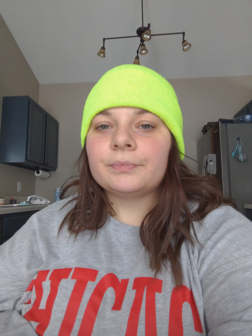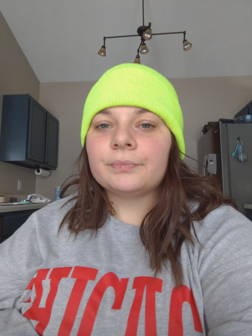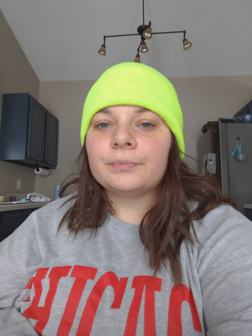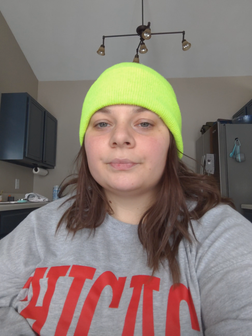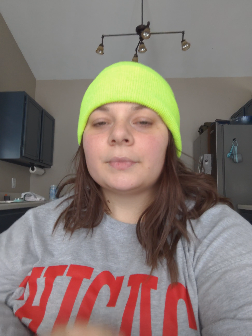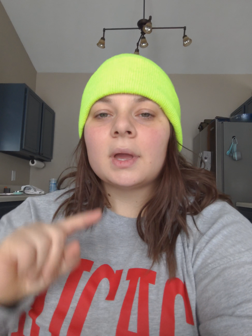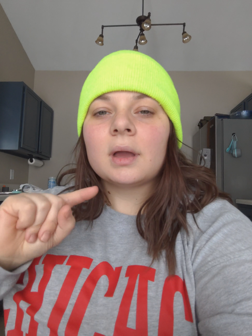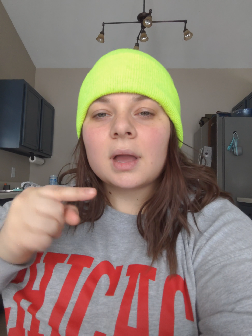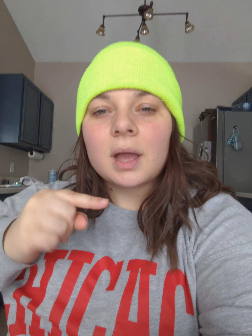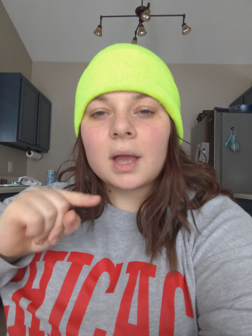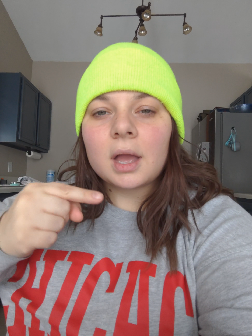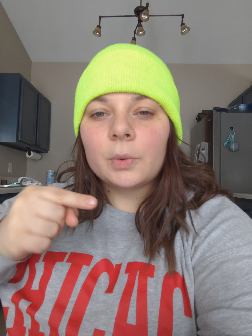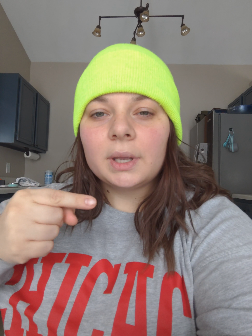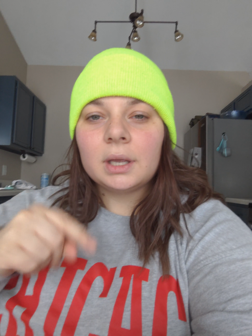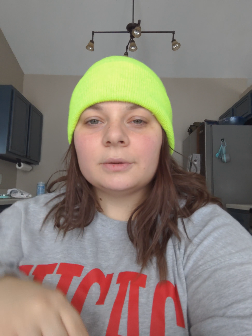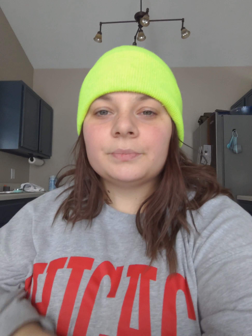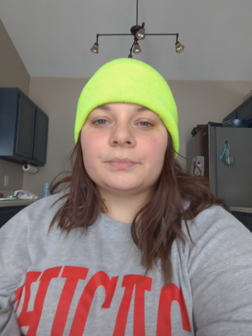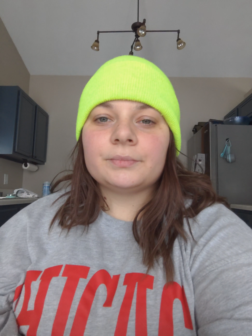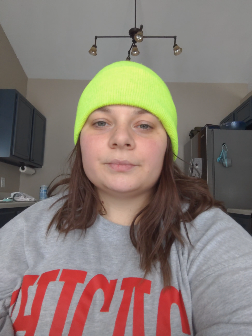owie